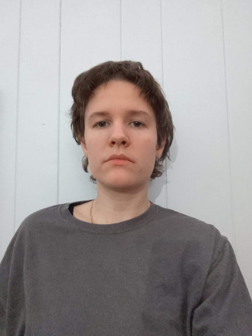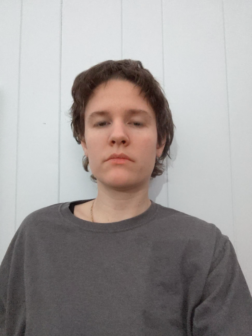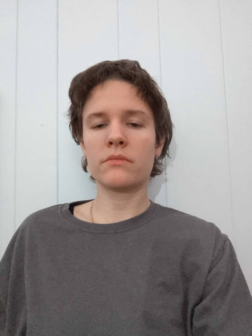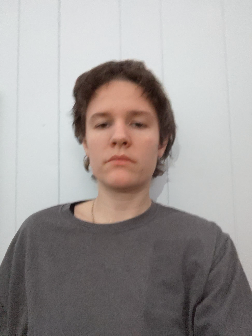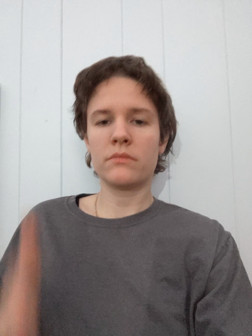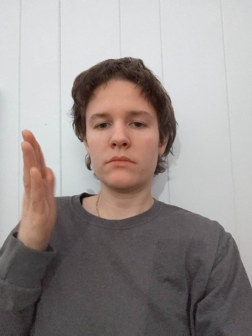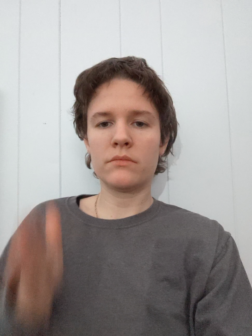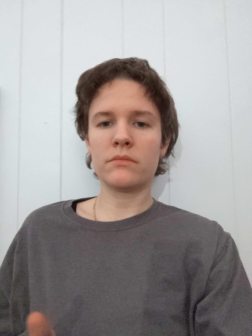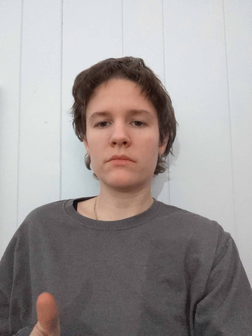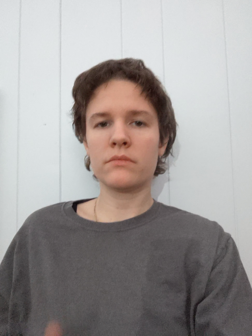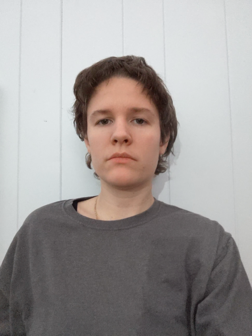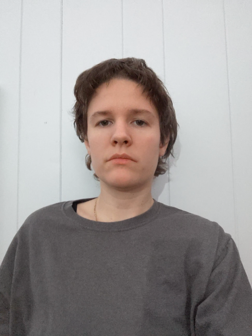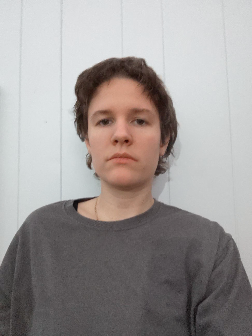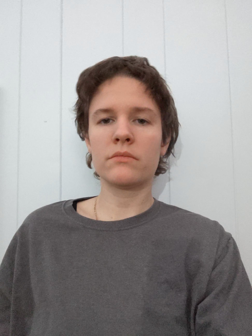person